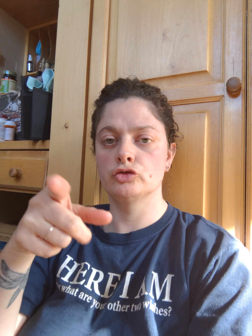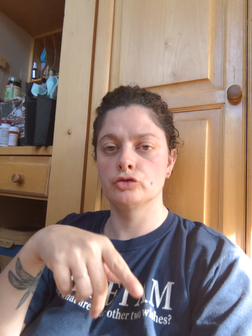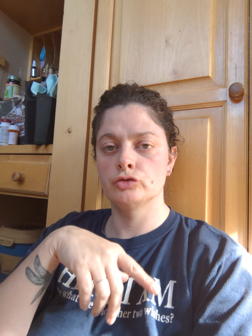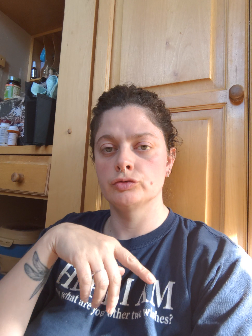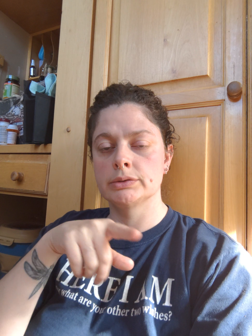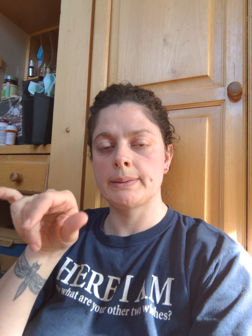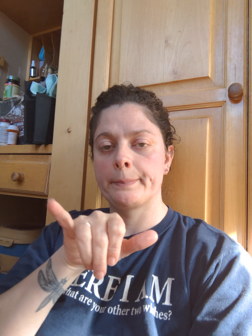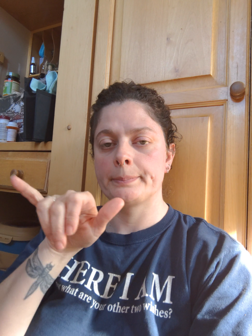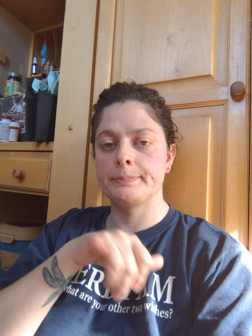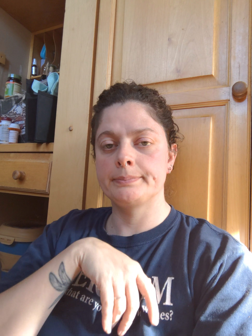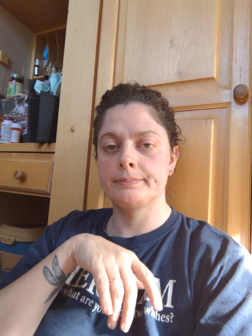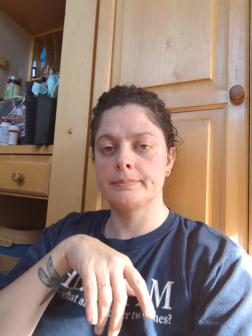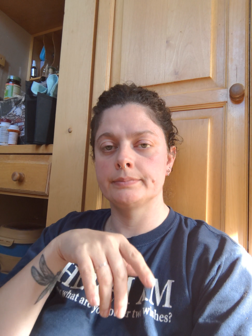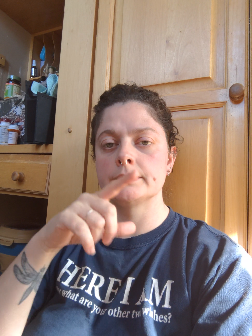same